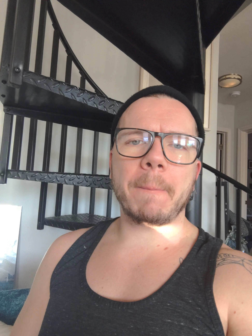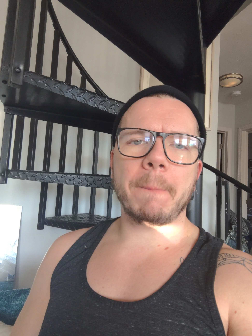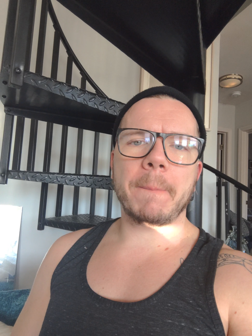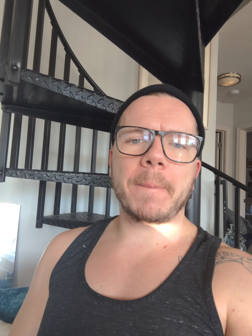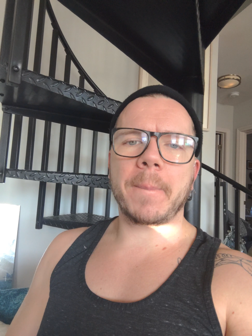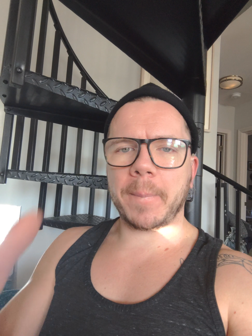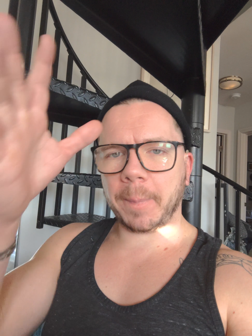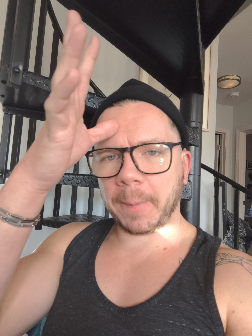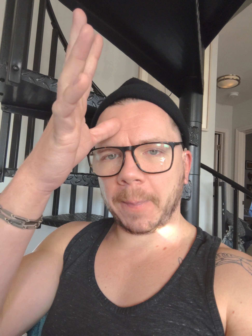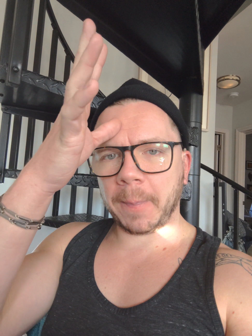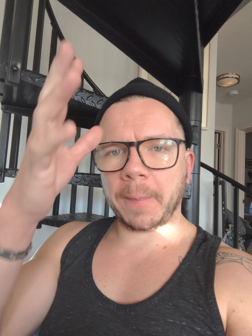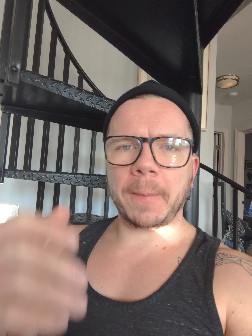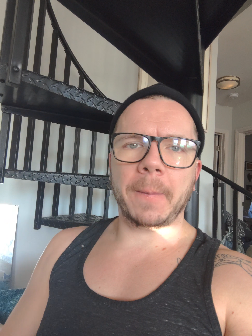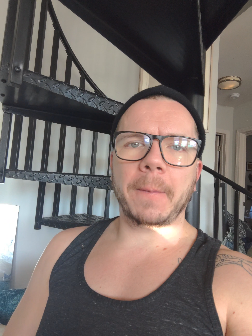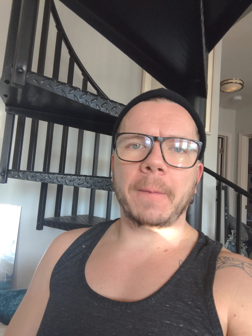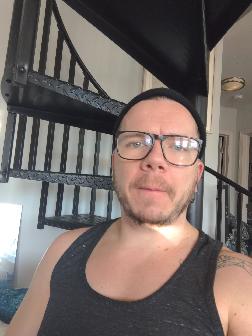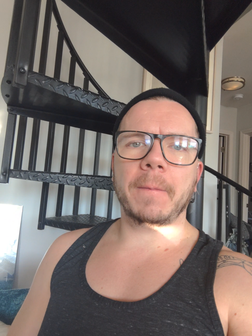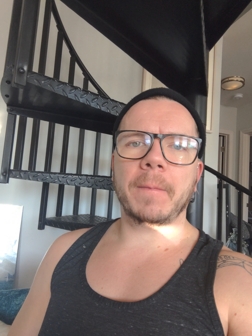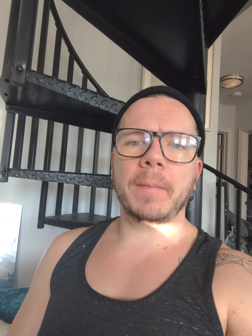dad